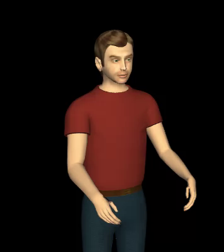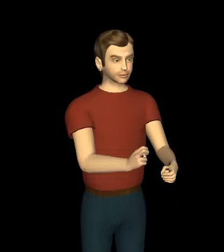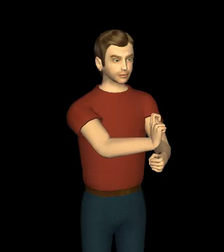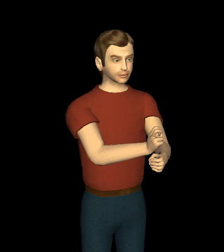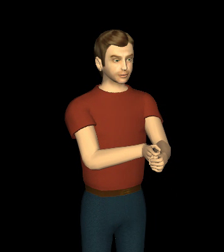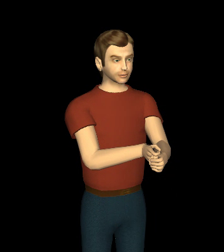صعب